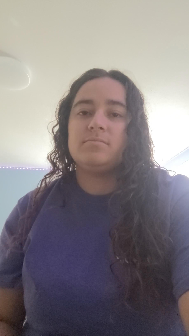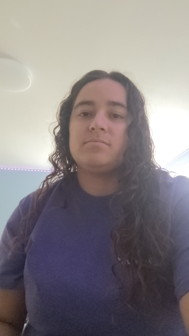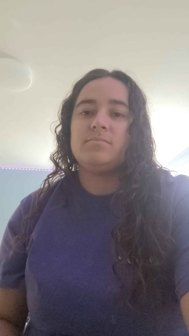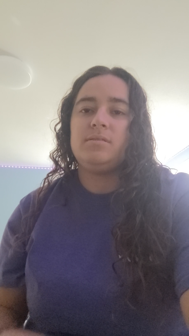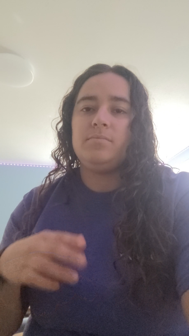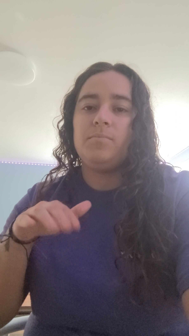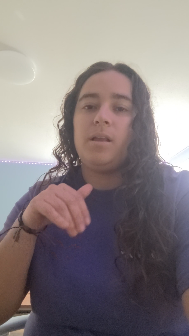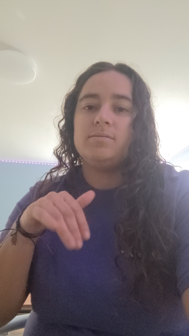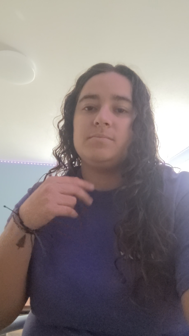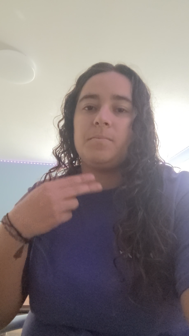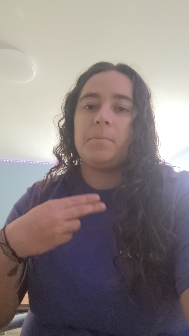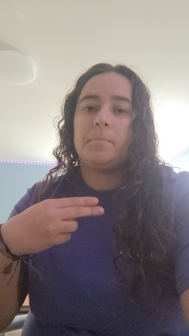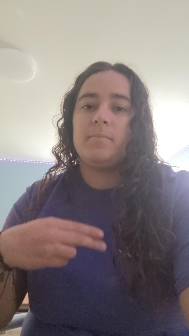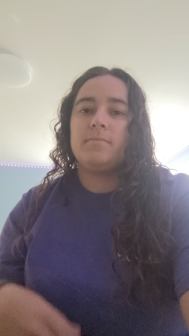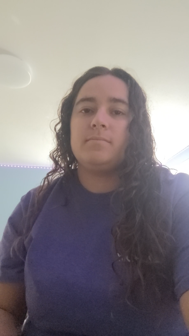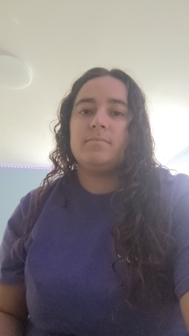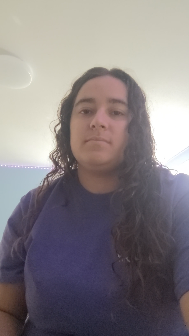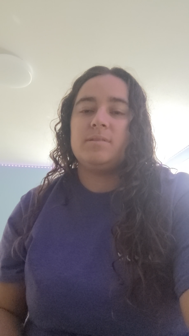pet's name